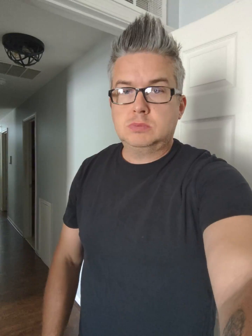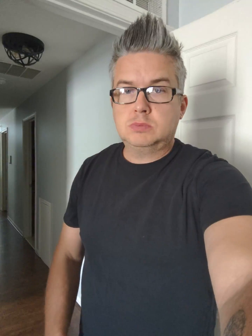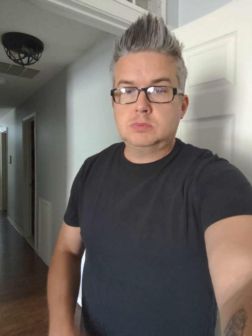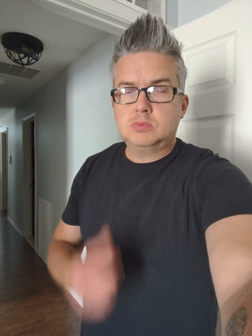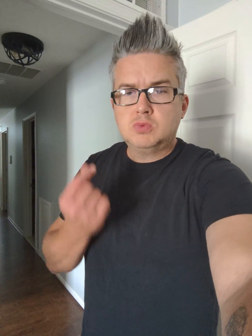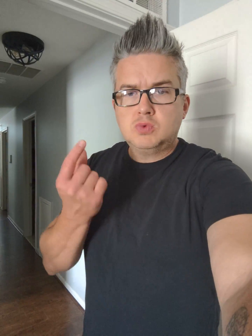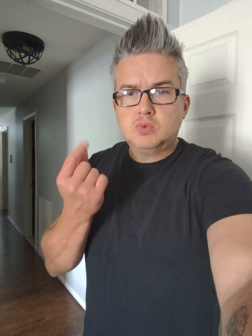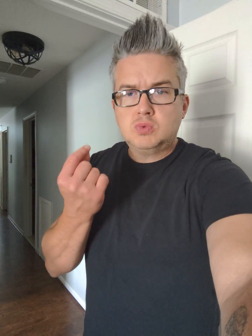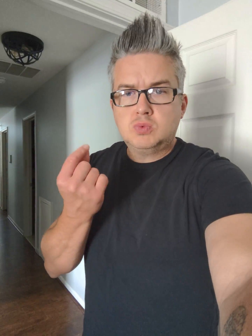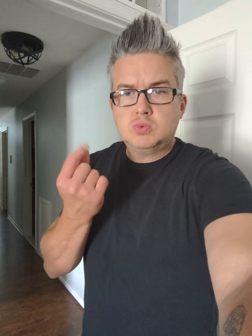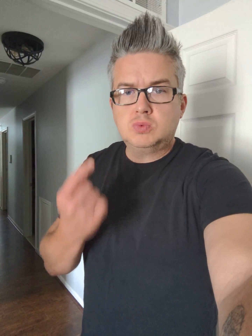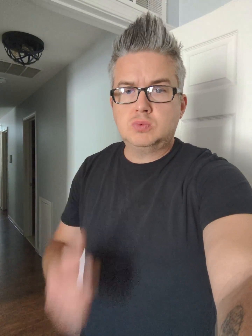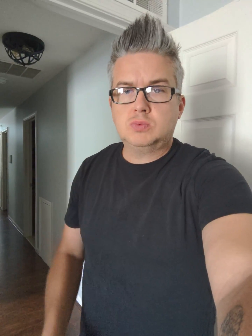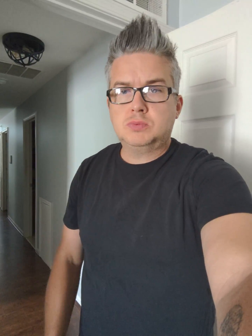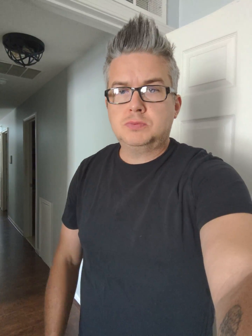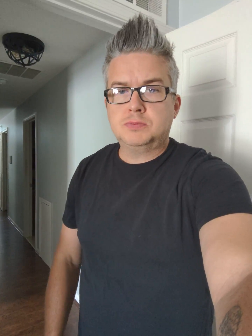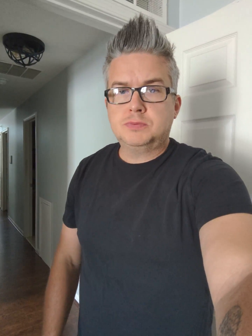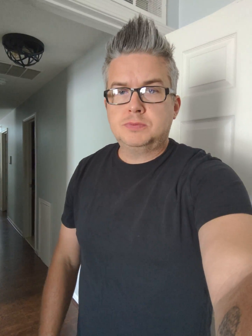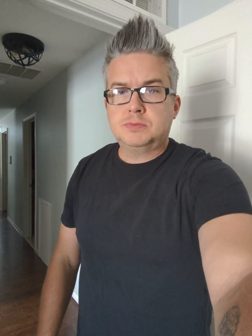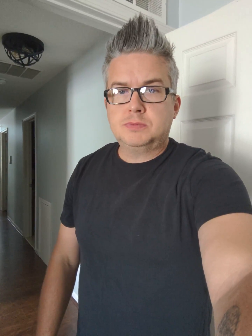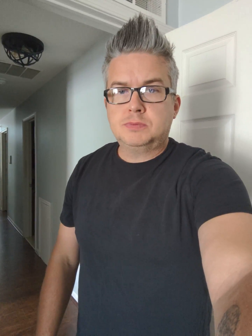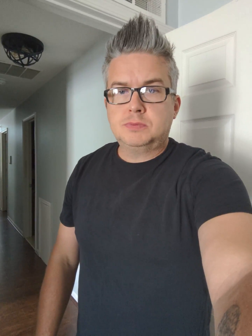do